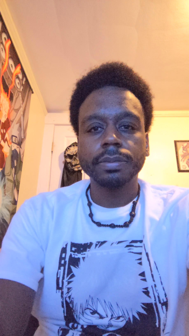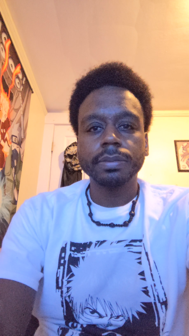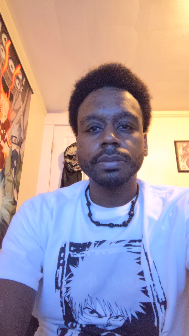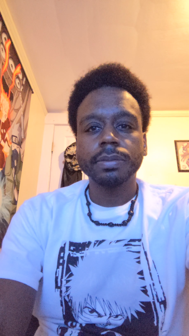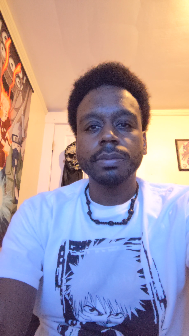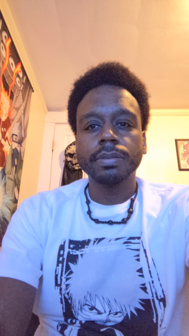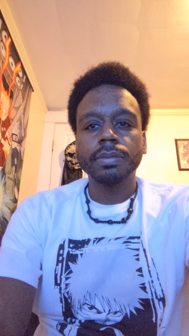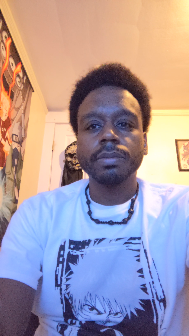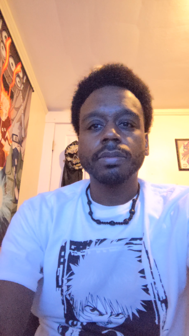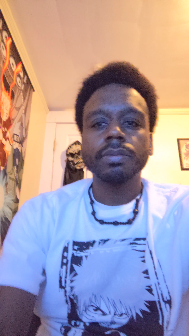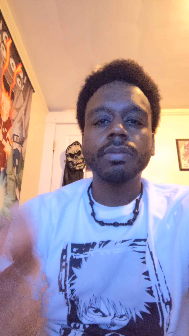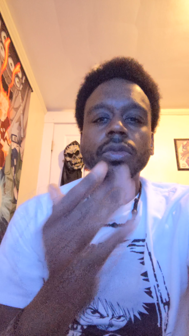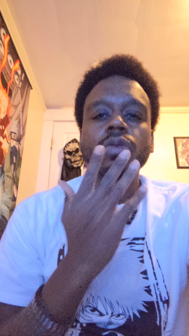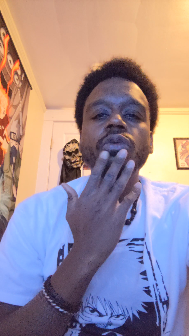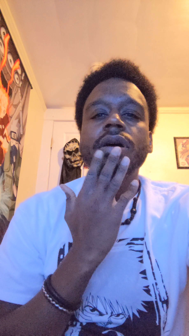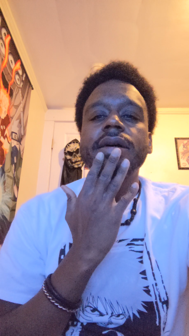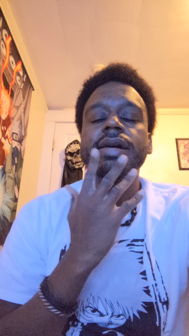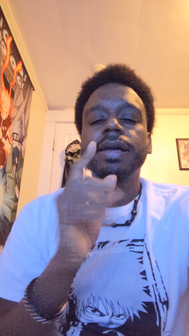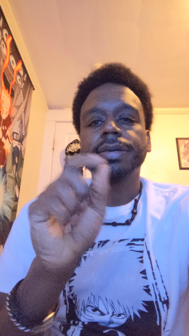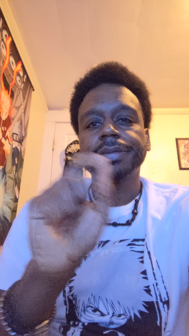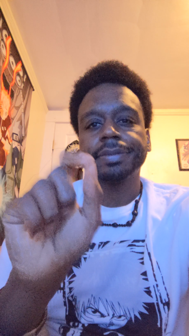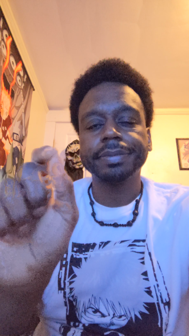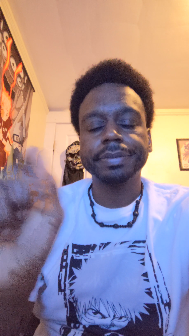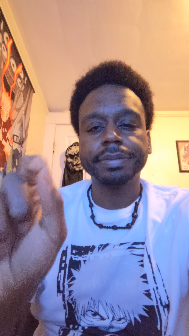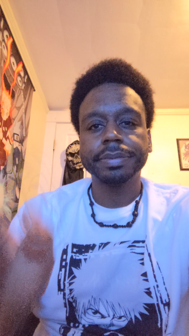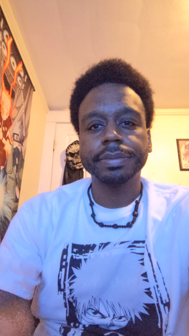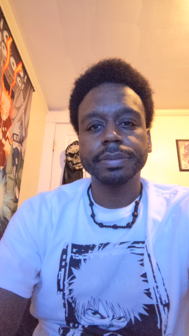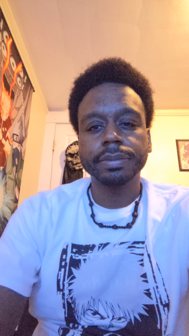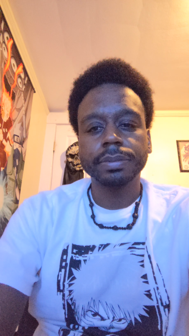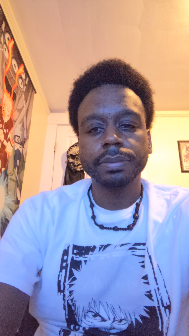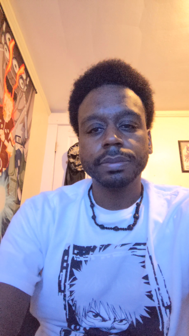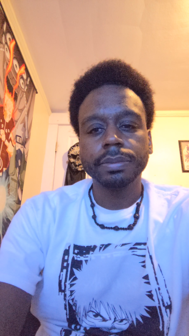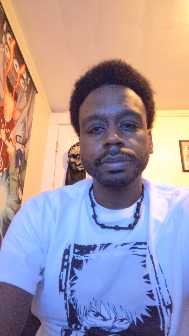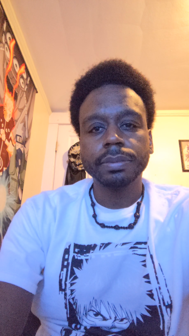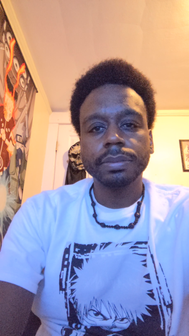crayon